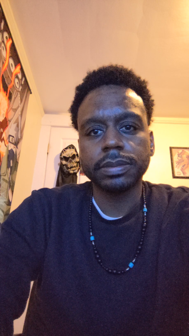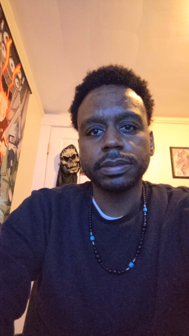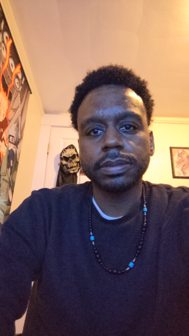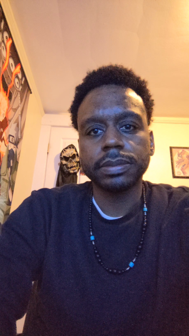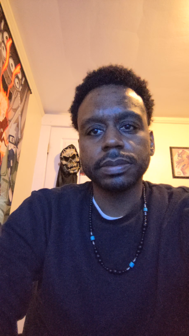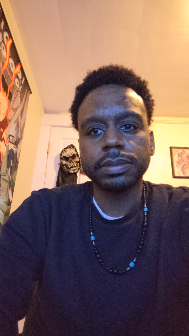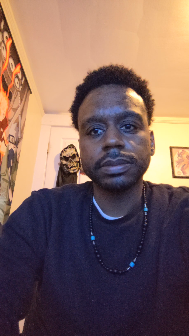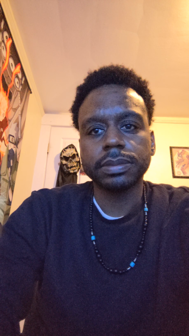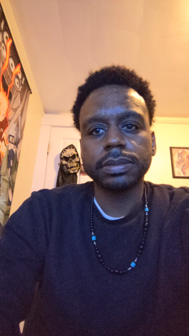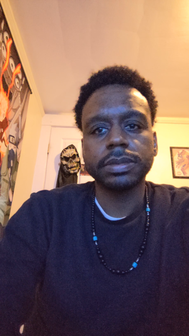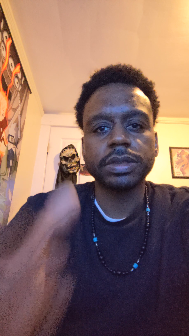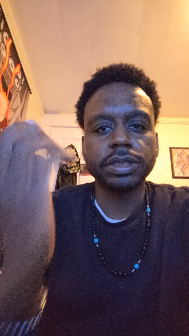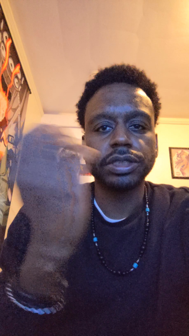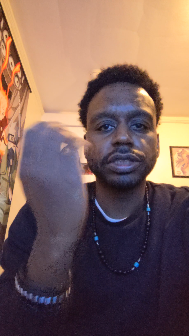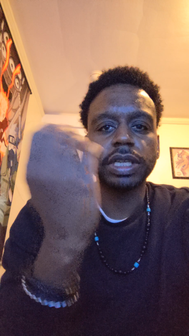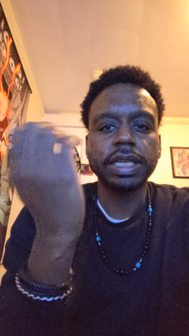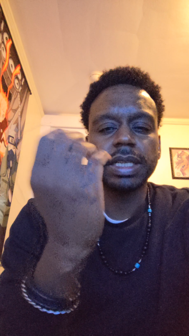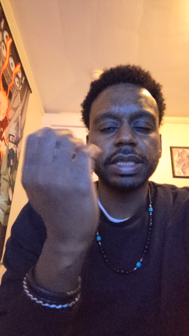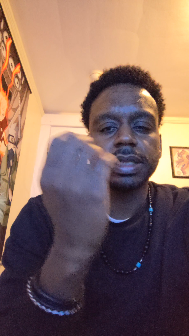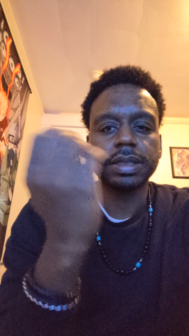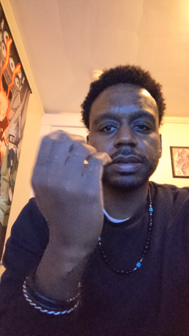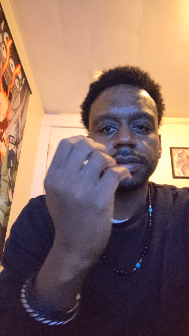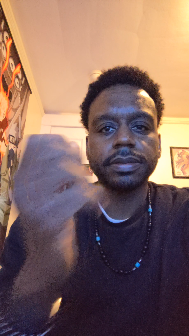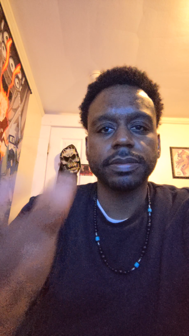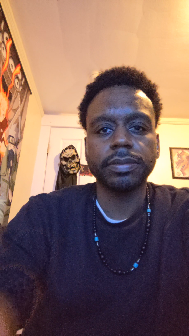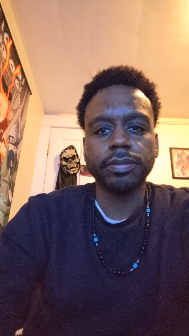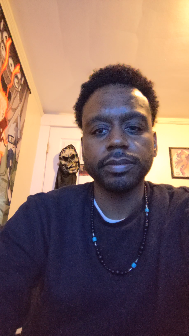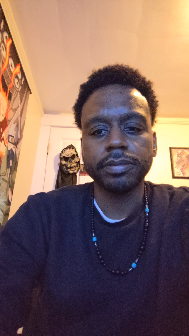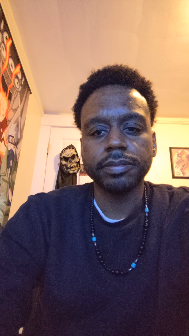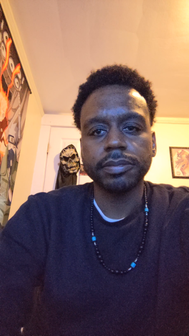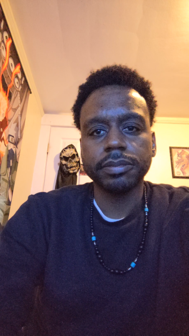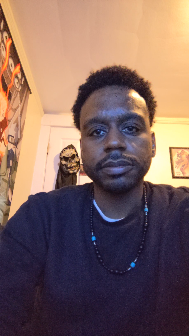shake